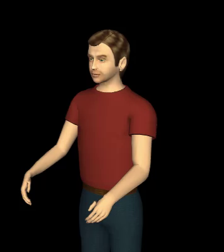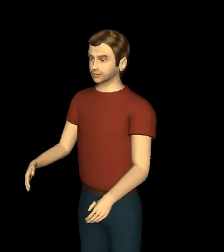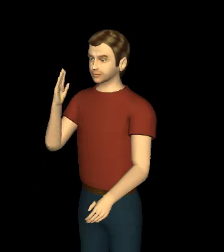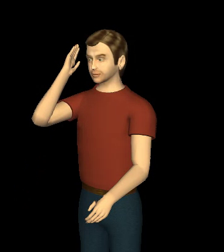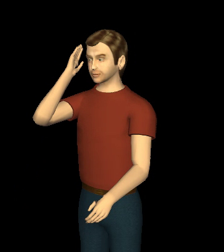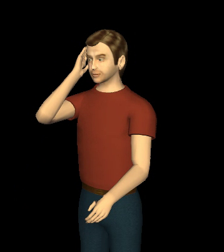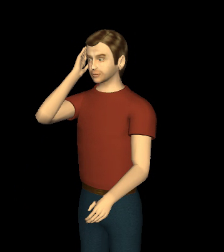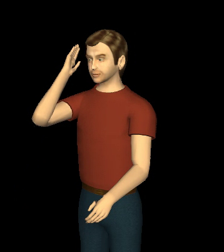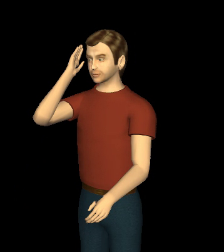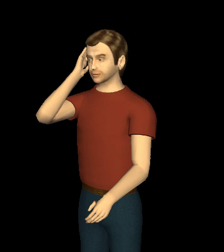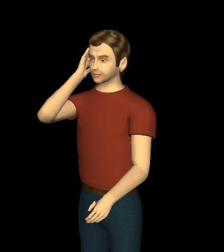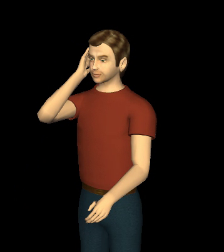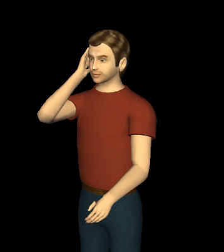أعلم